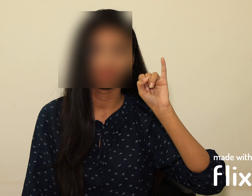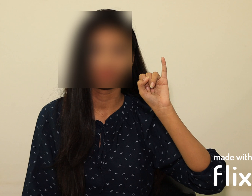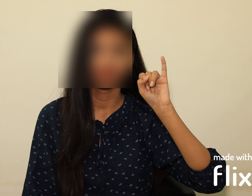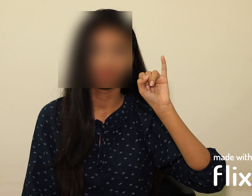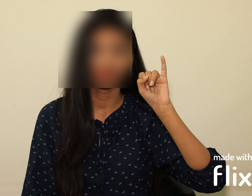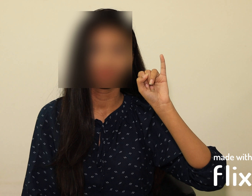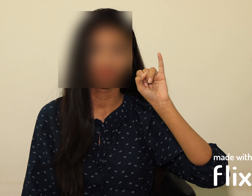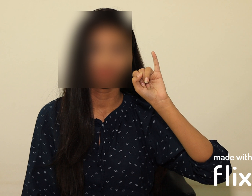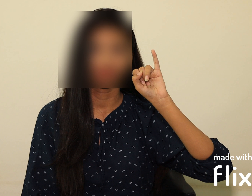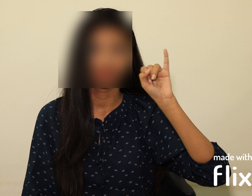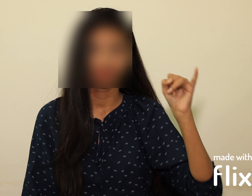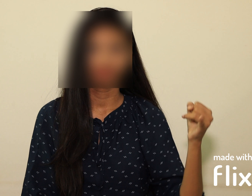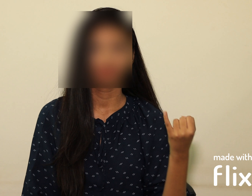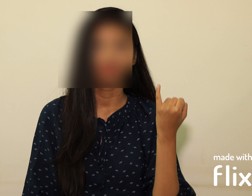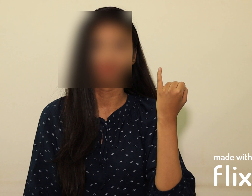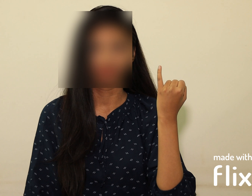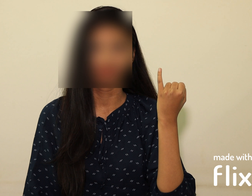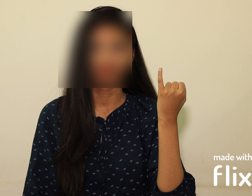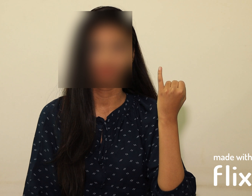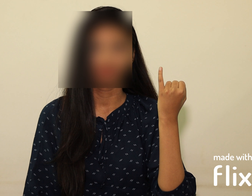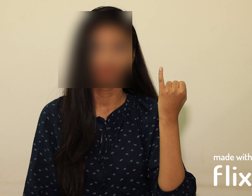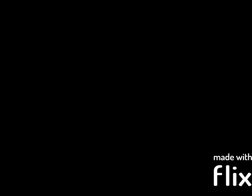ج